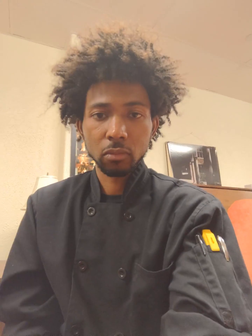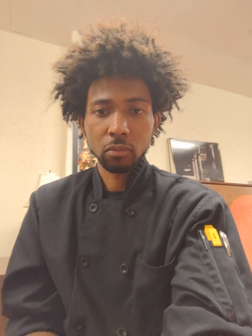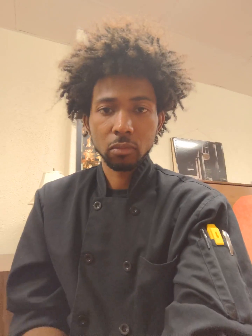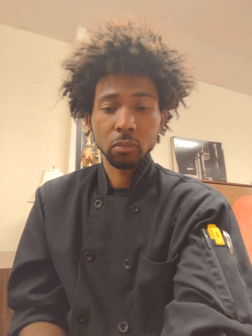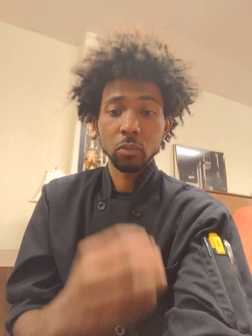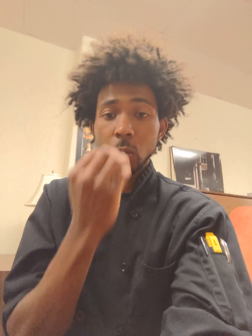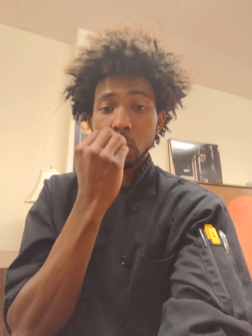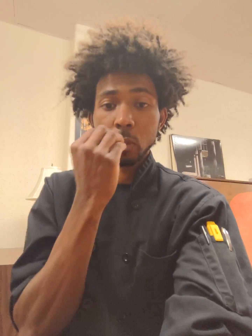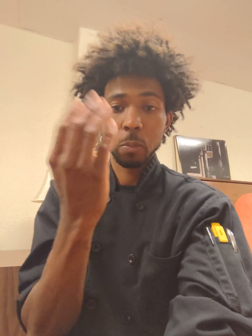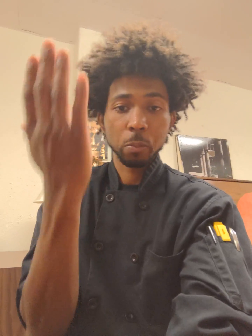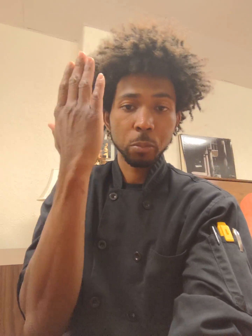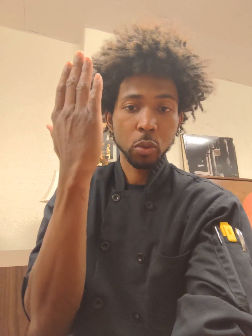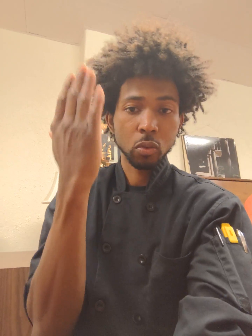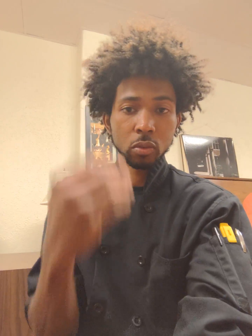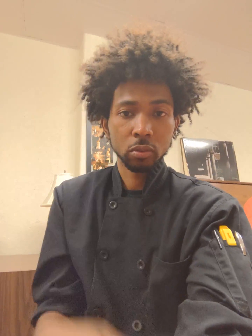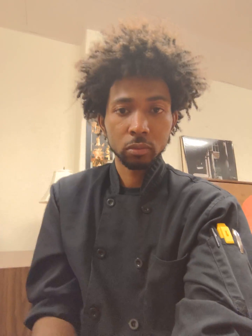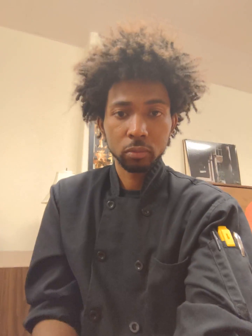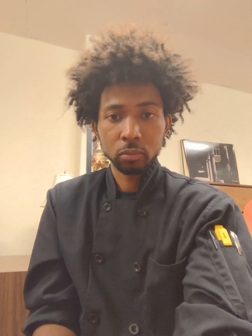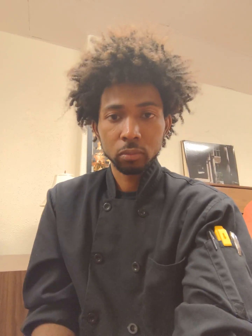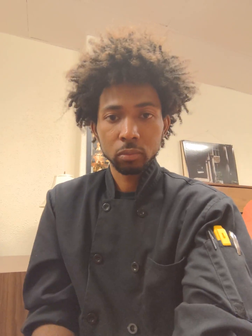breakfast